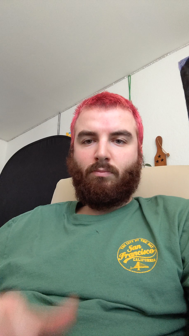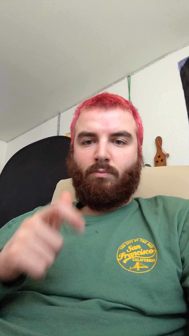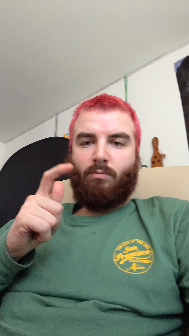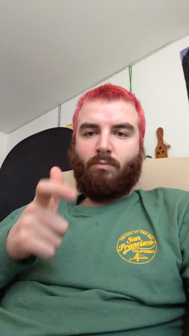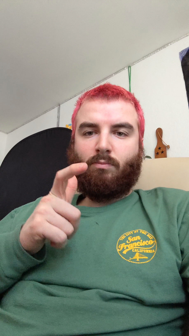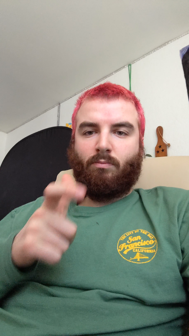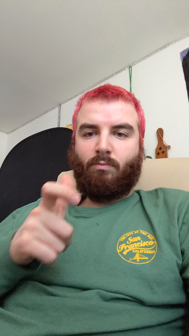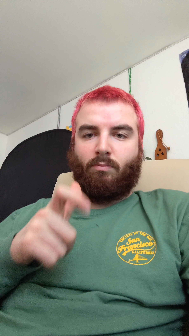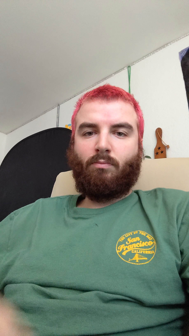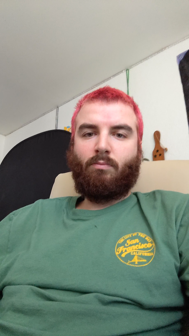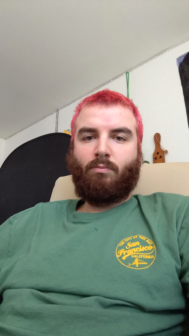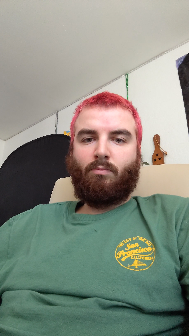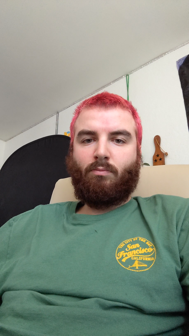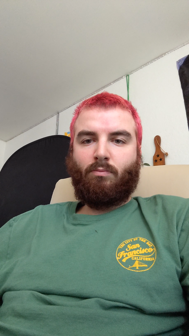run